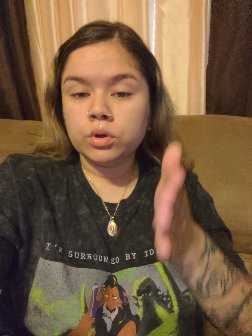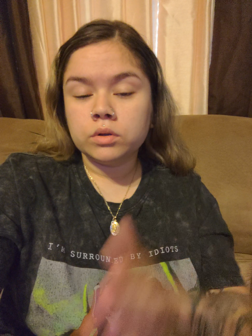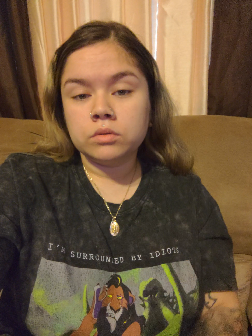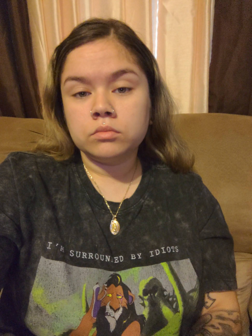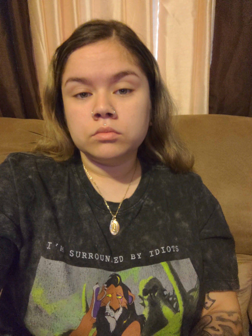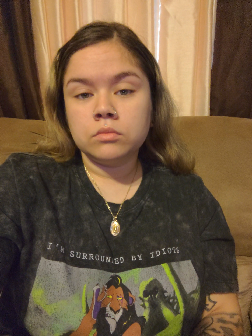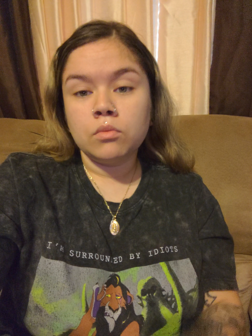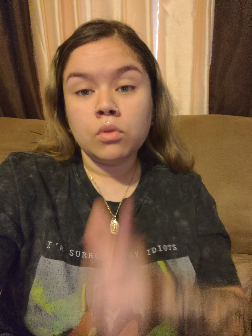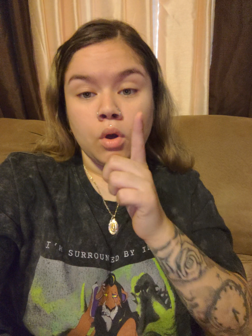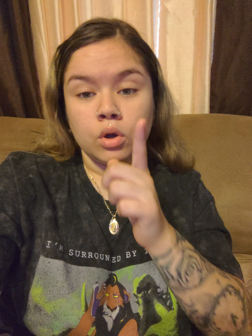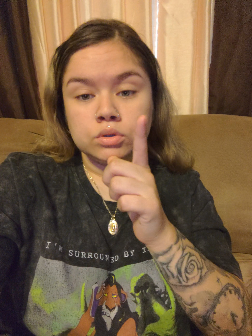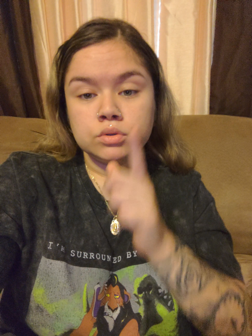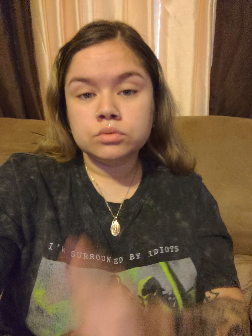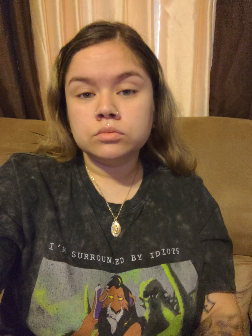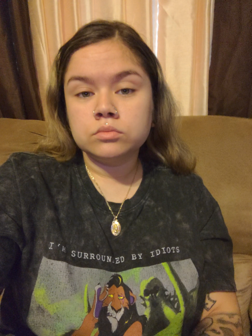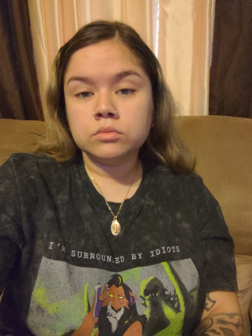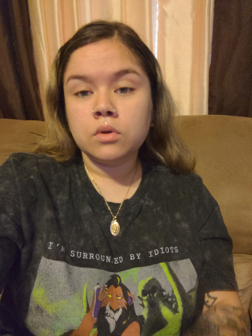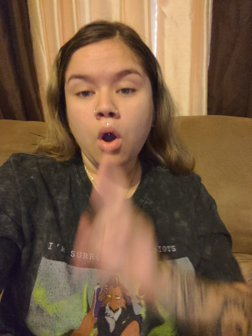lunch